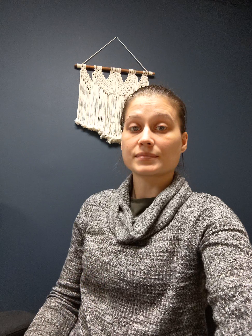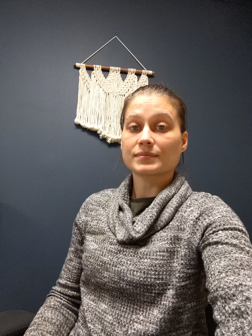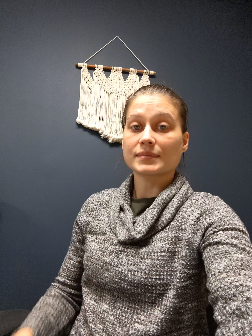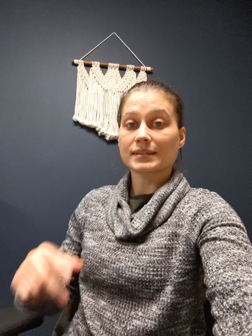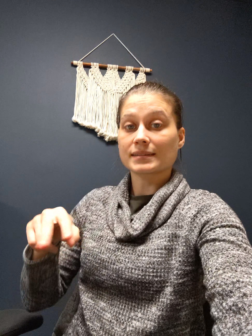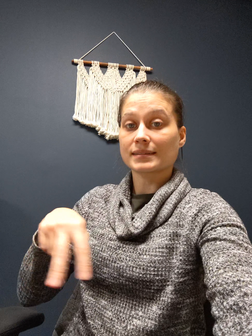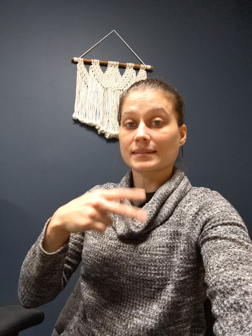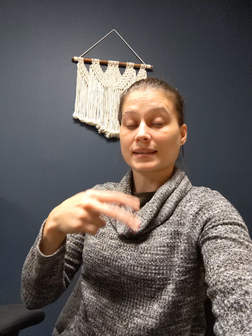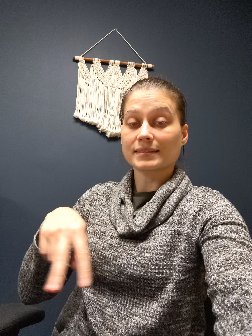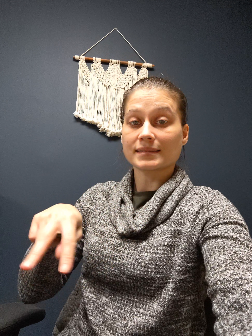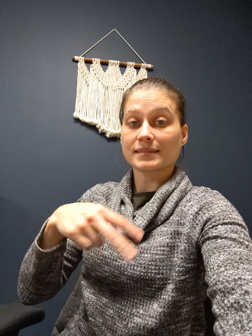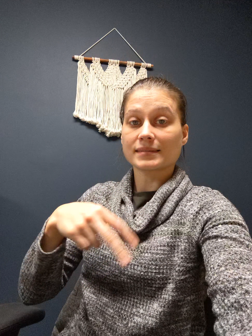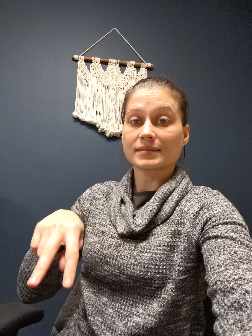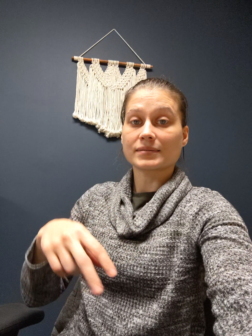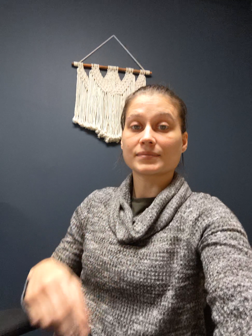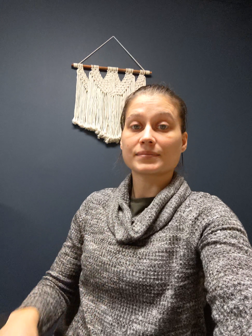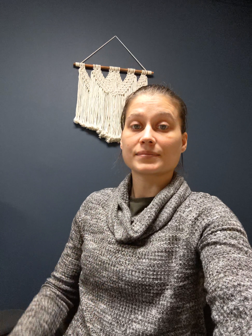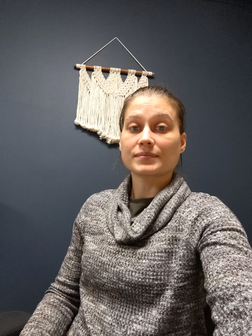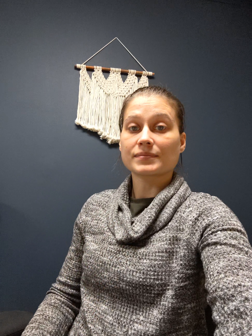dance